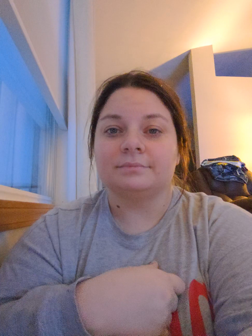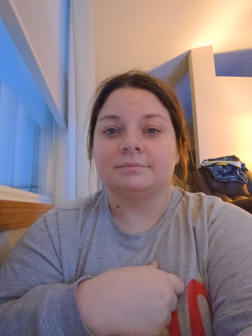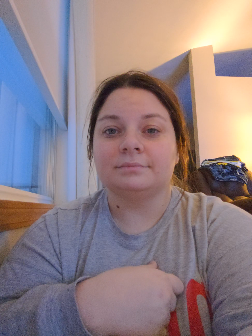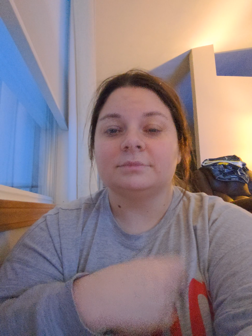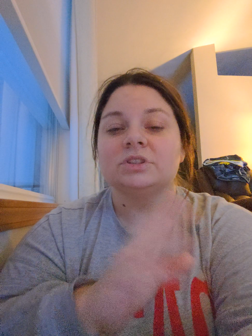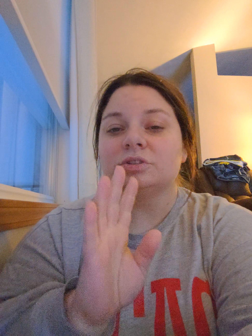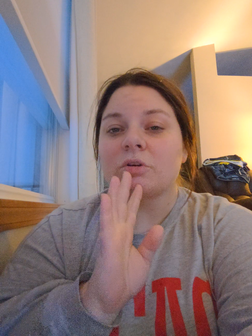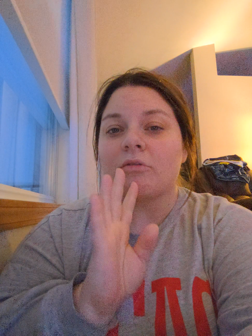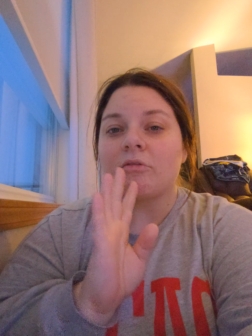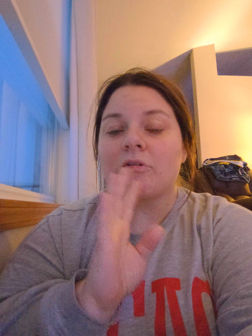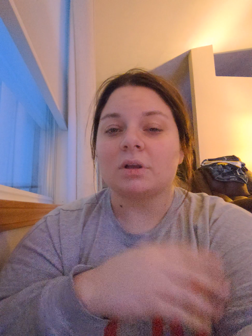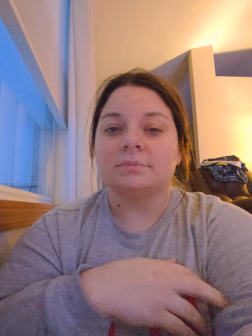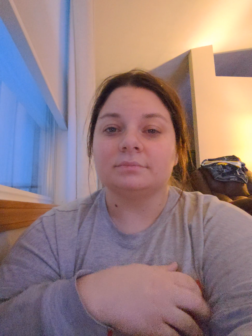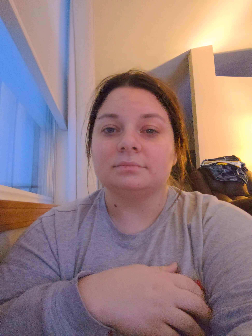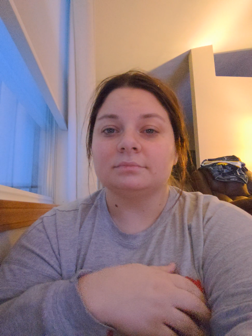talk